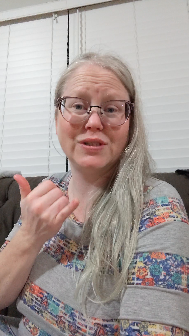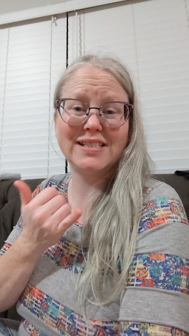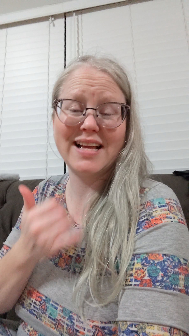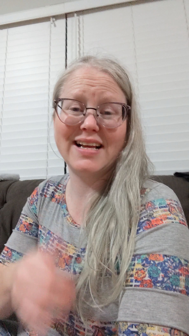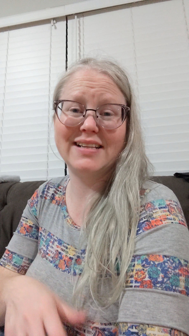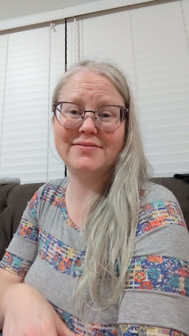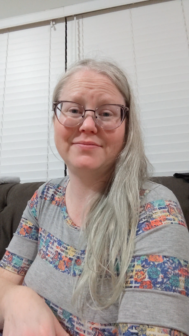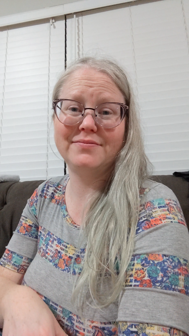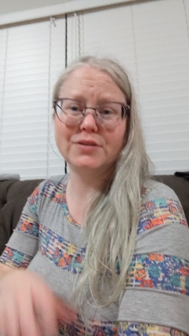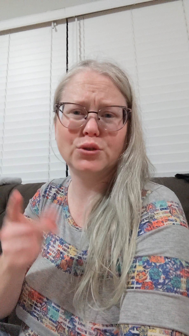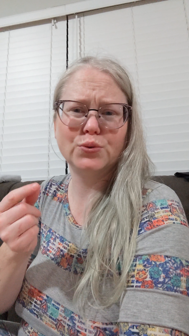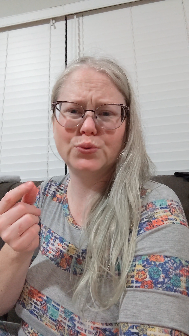do